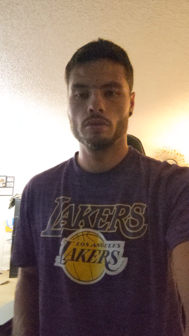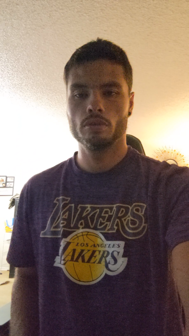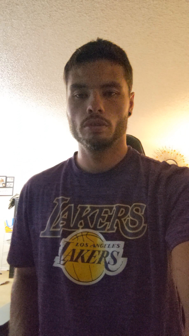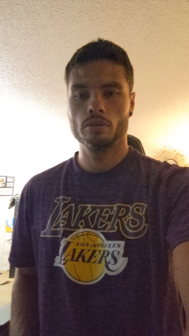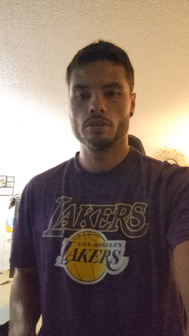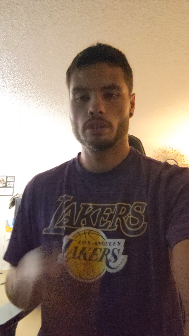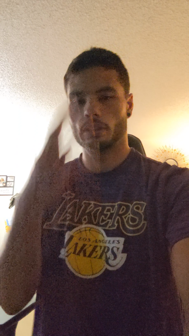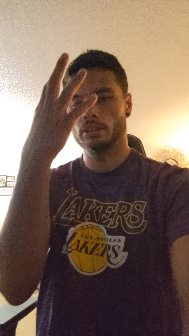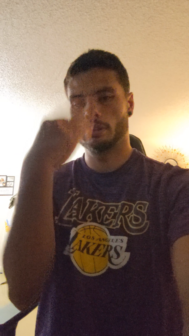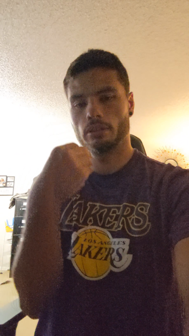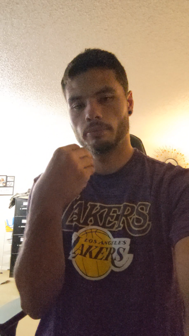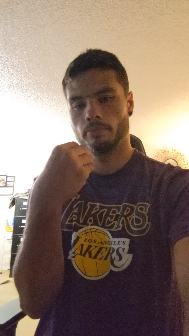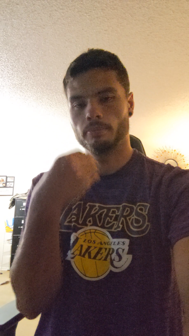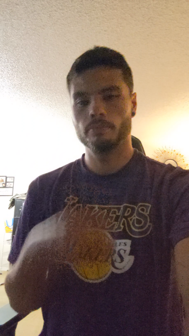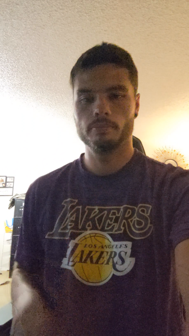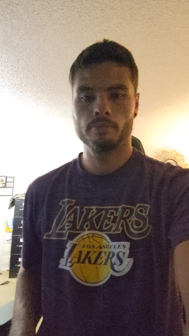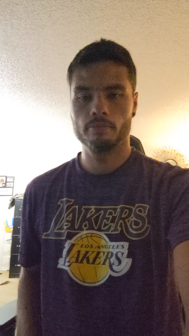asleep